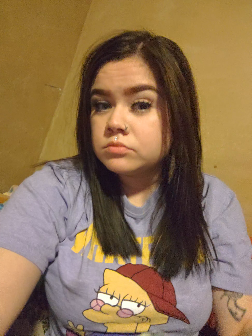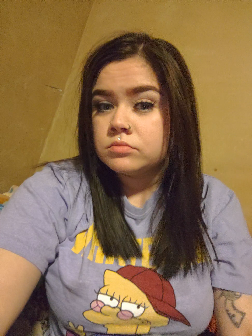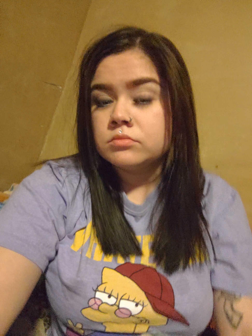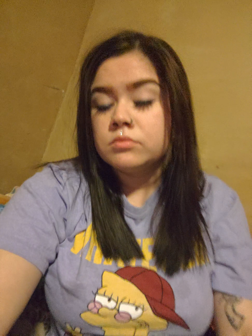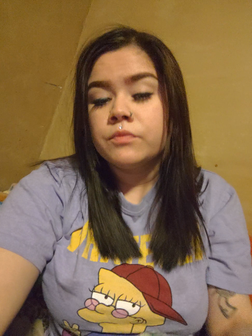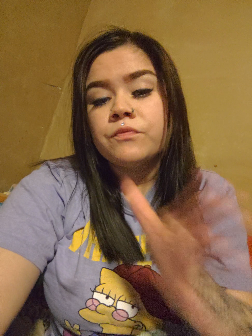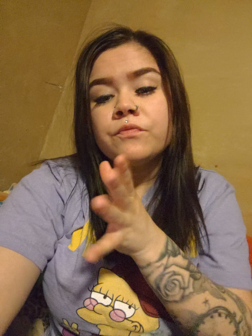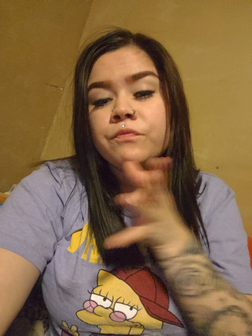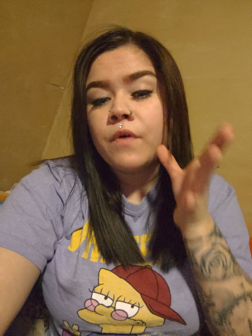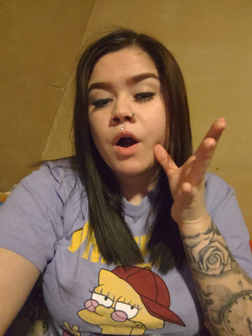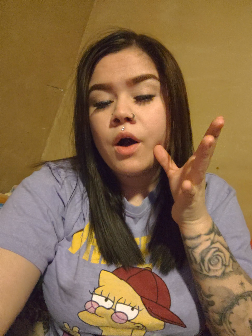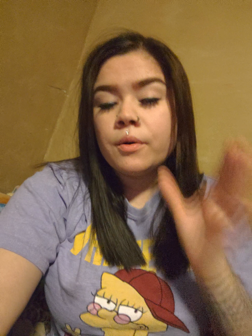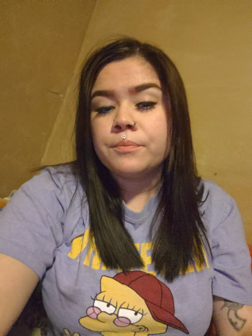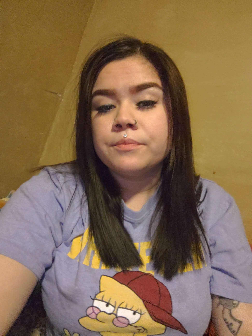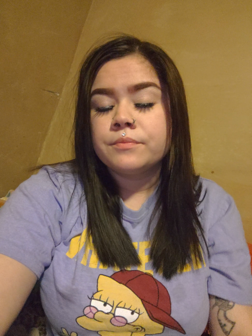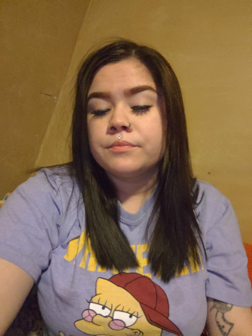farm